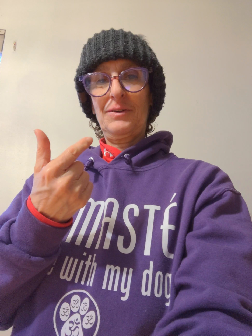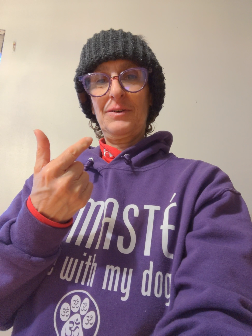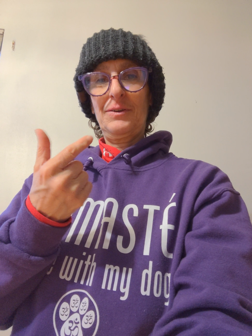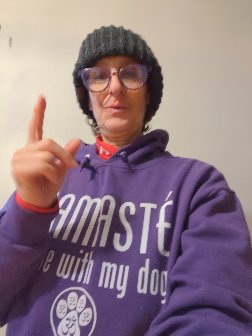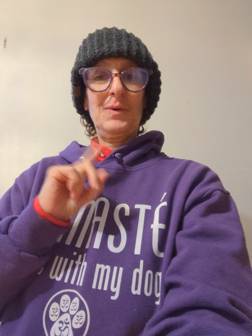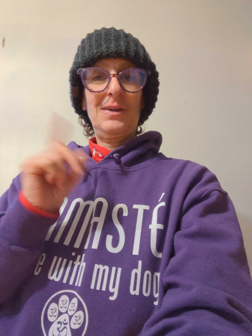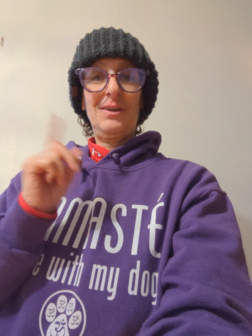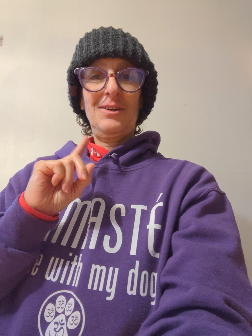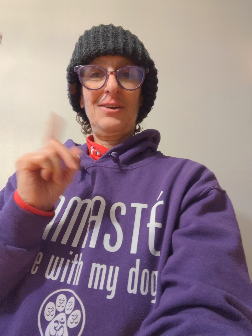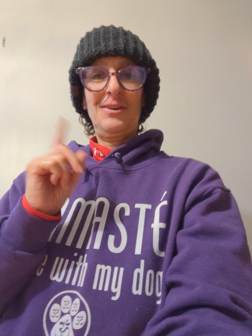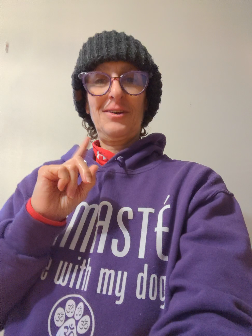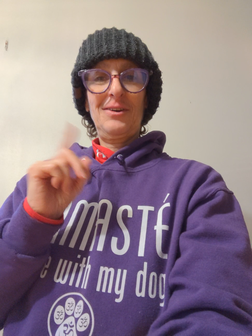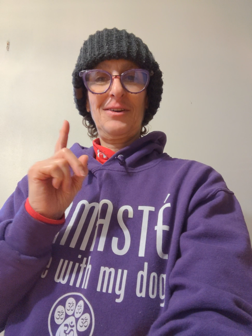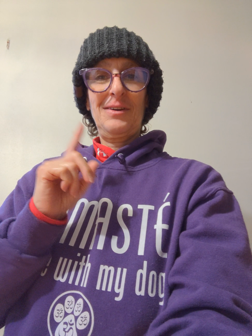where